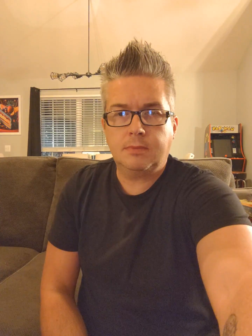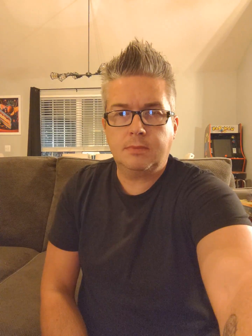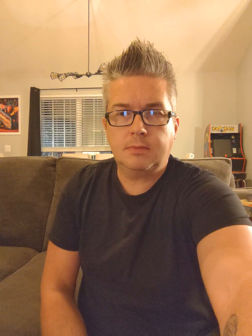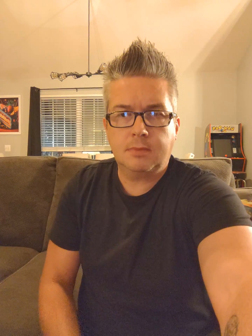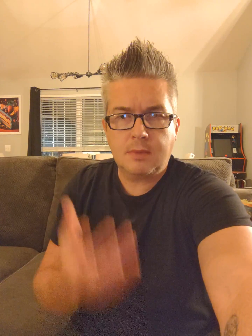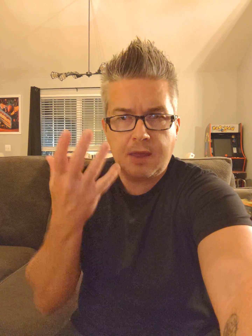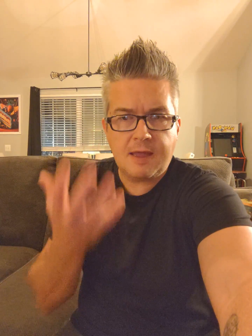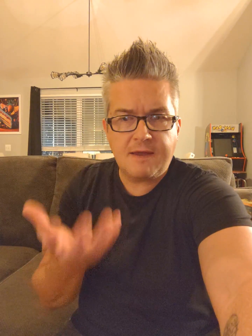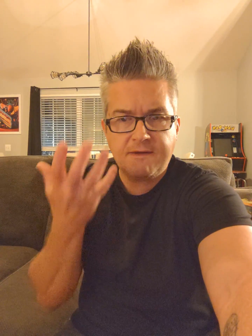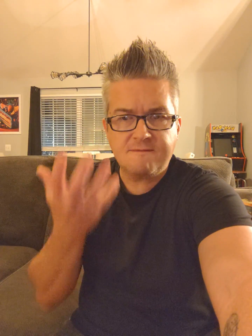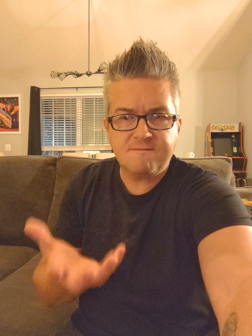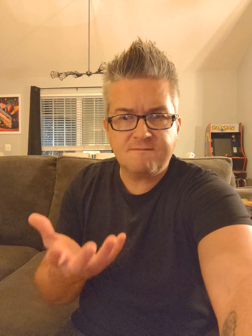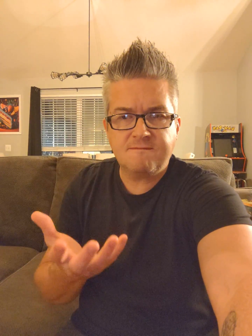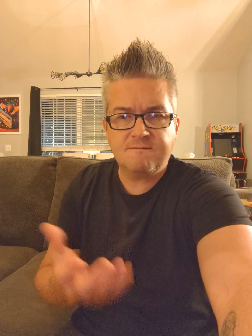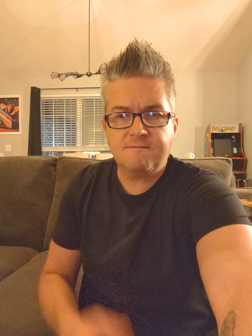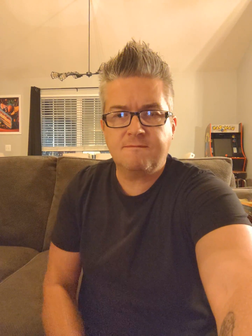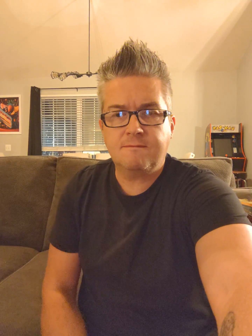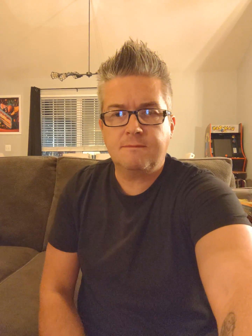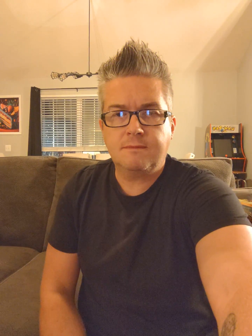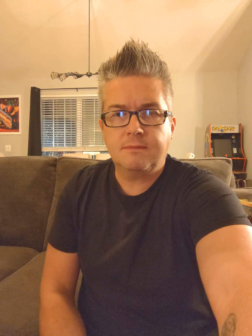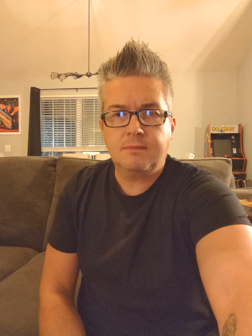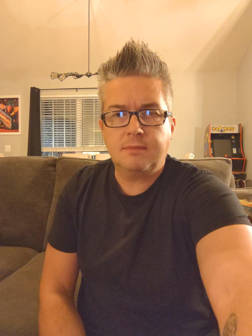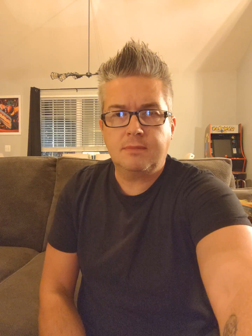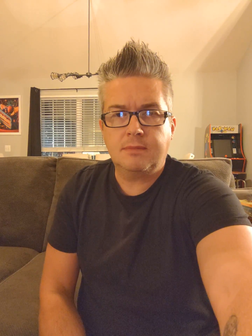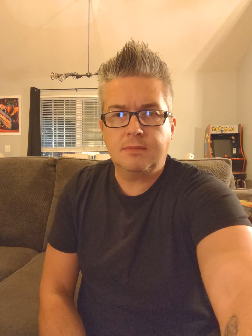heavy